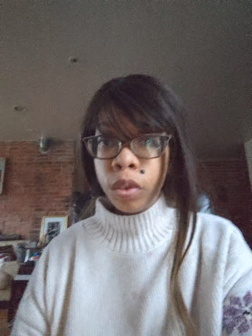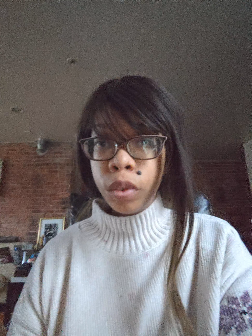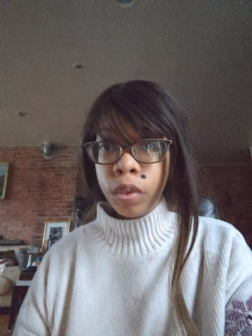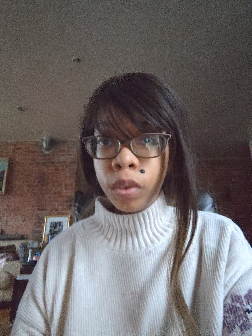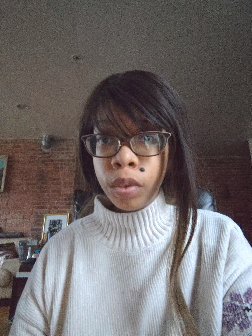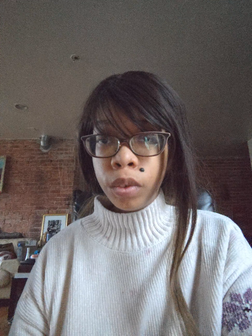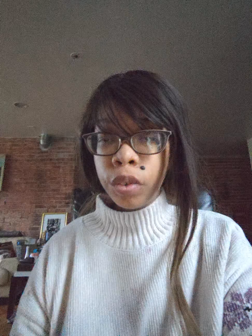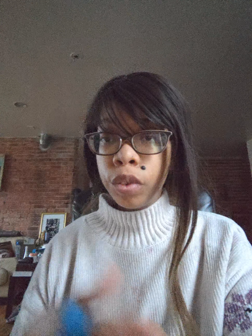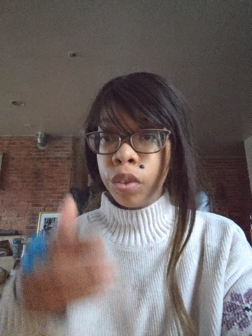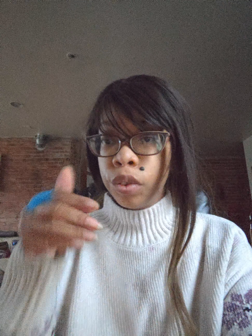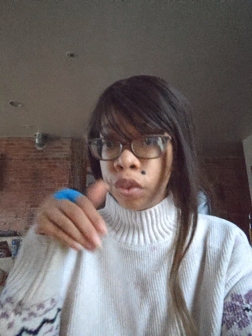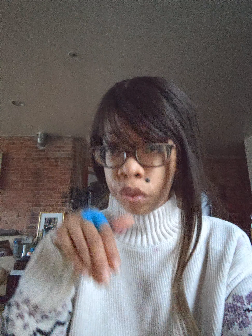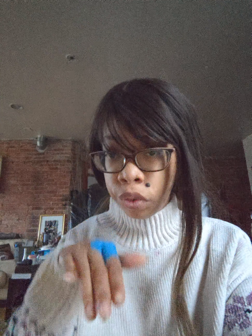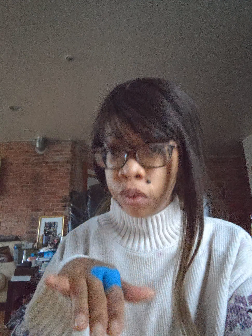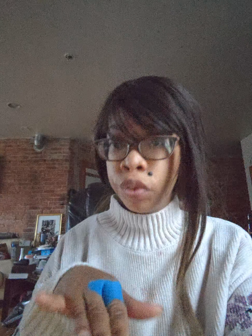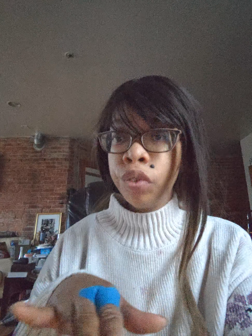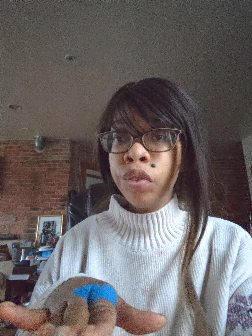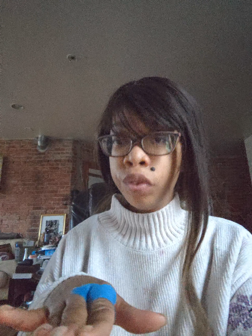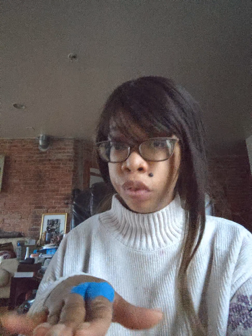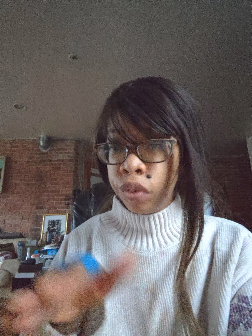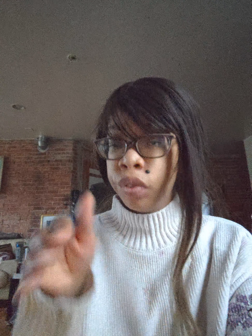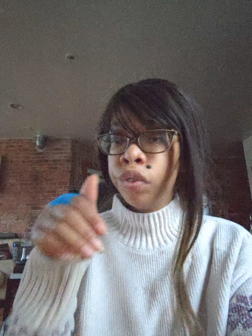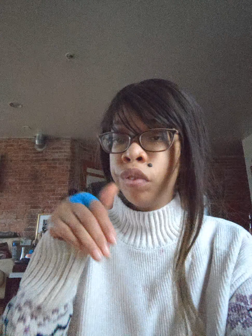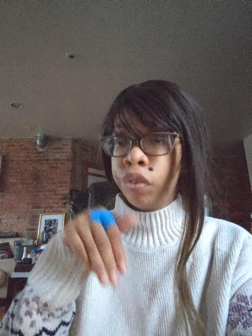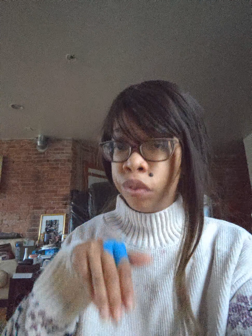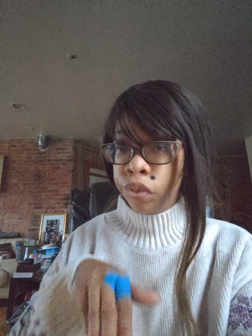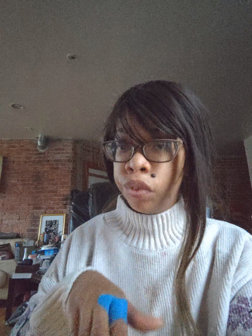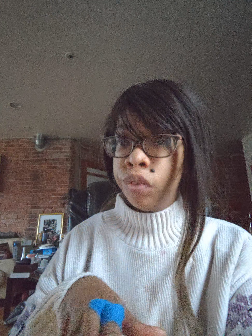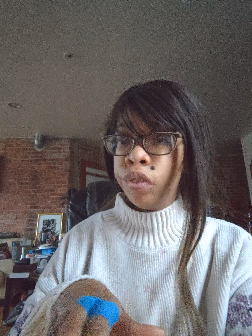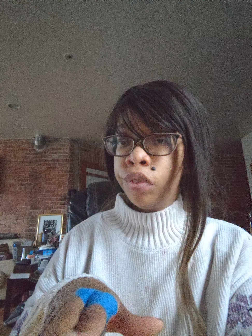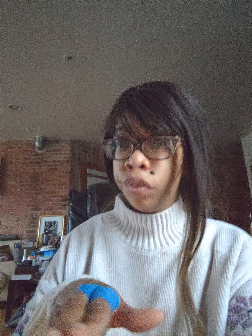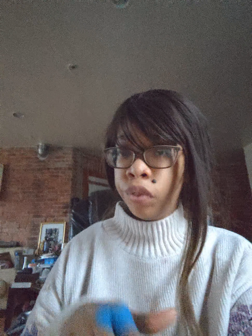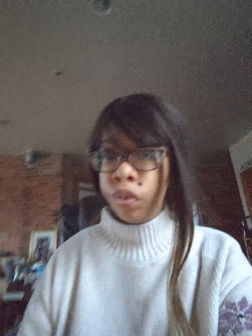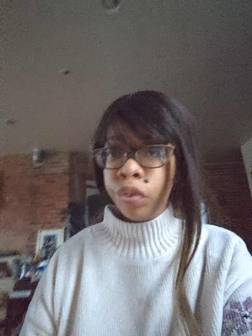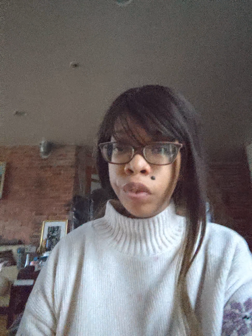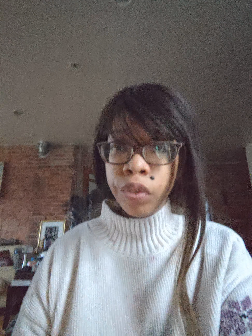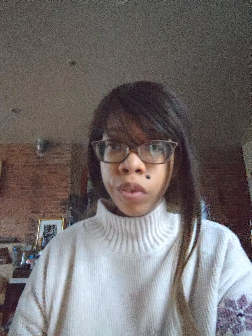into